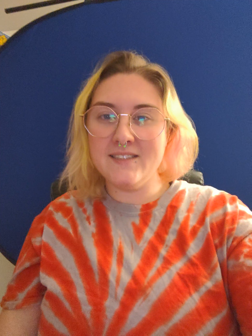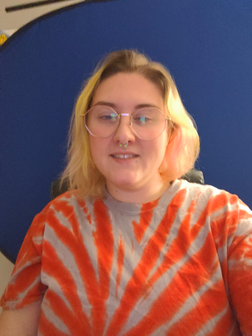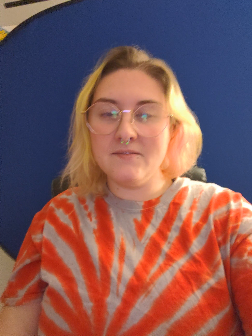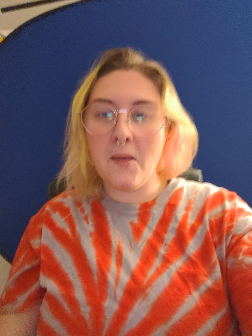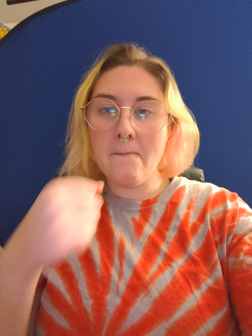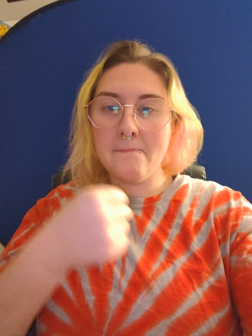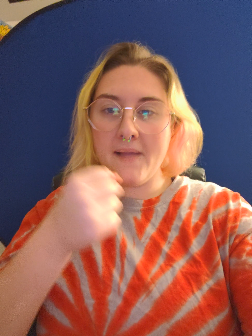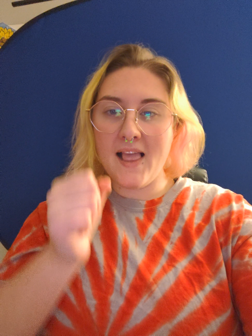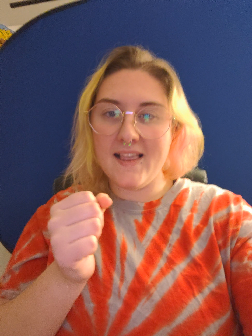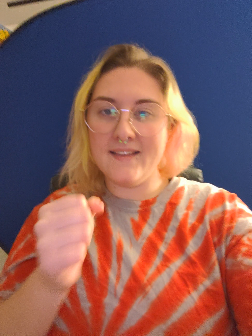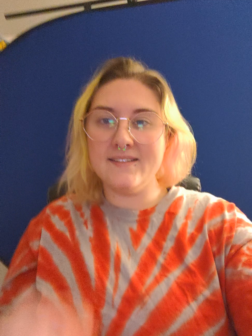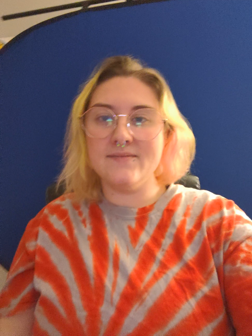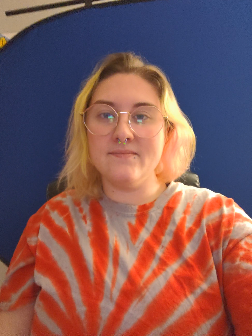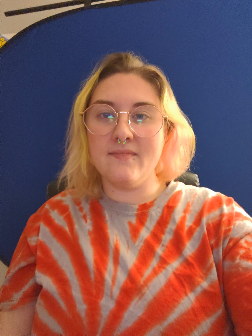make